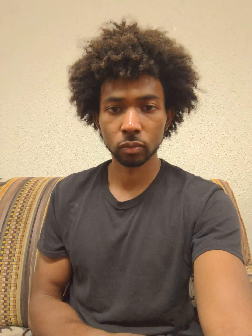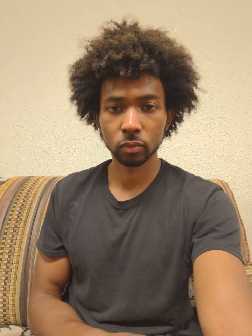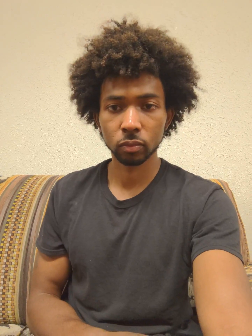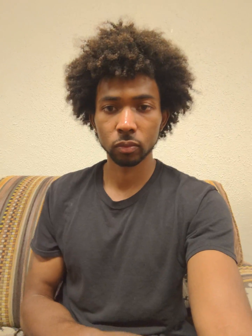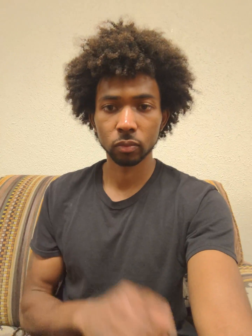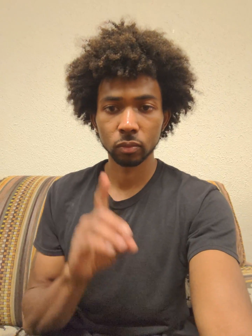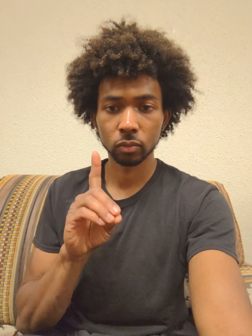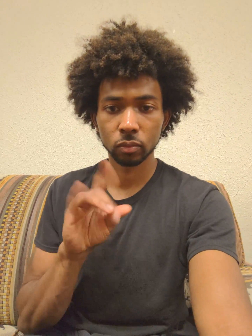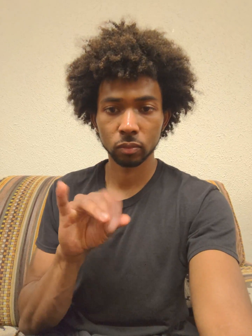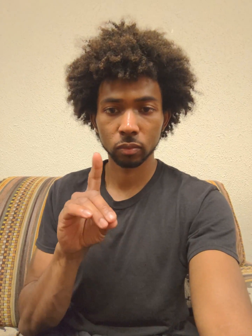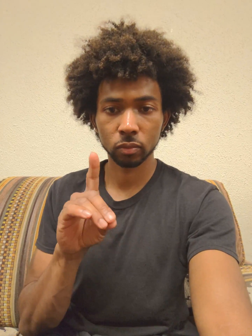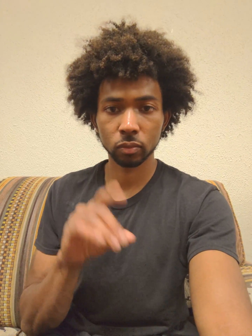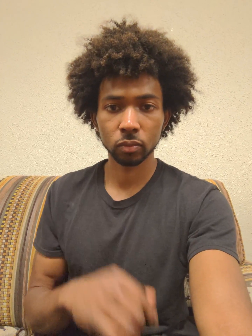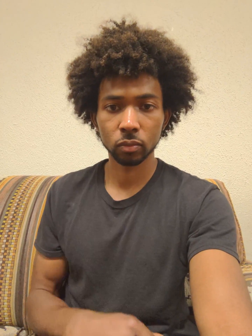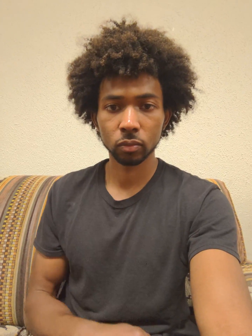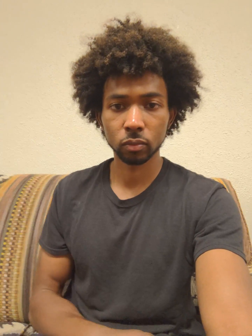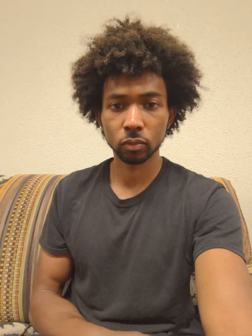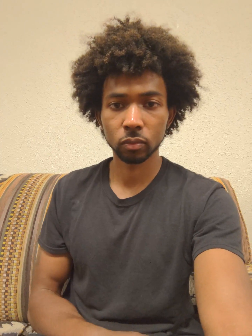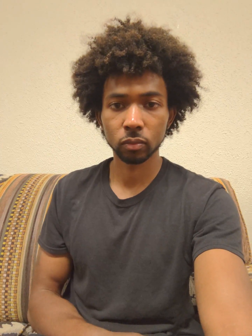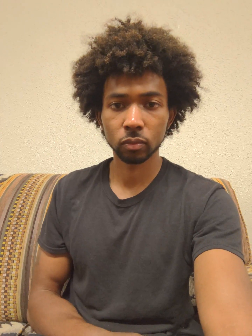did